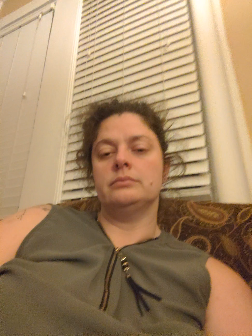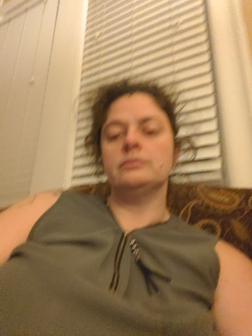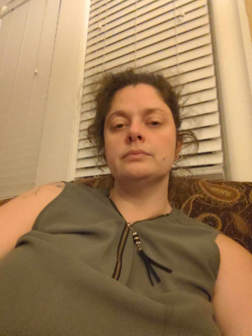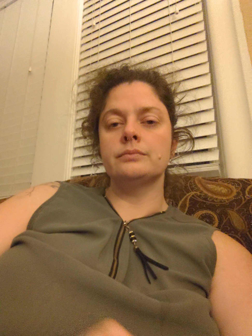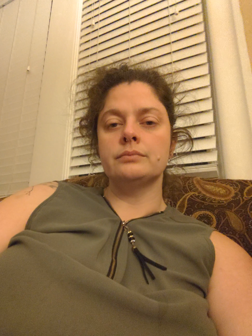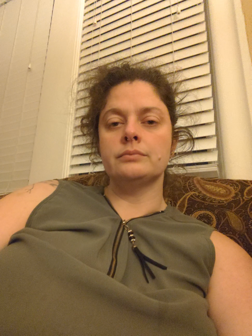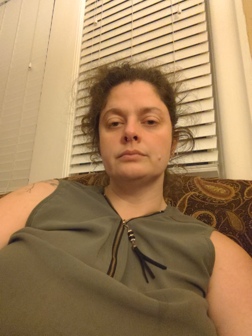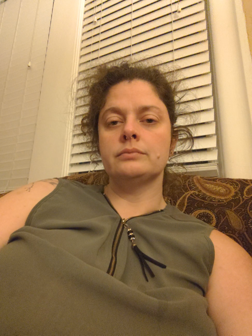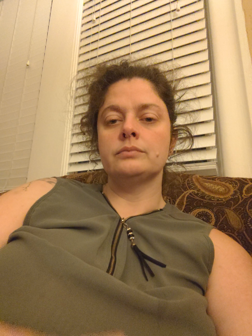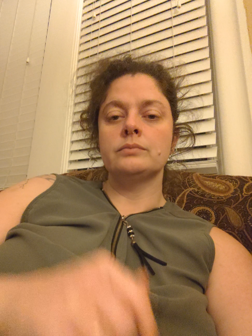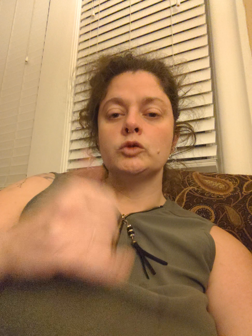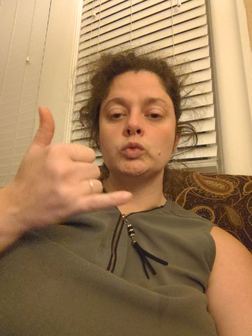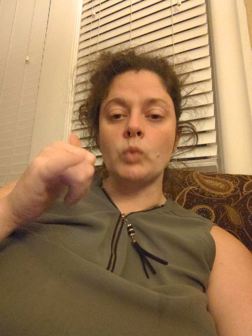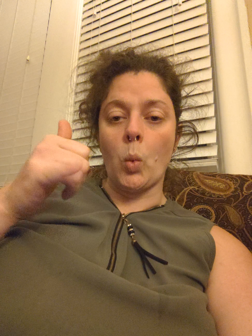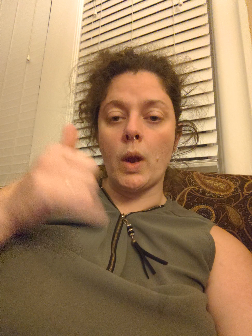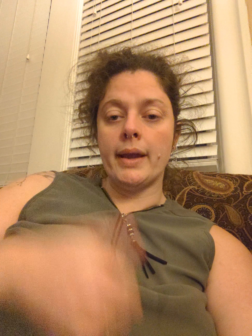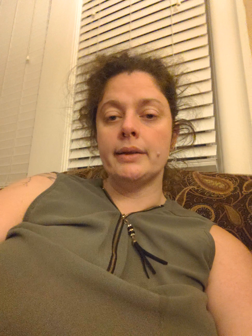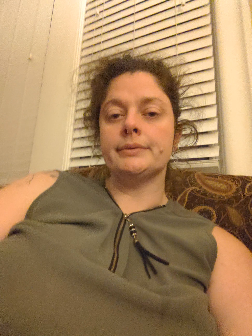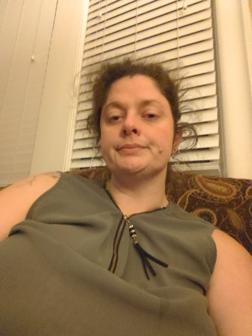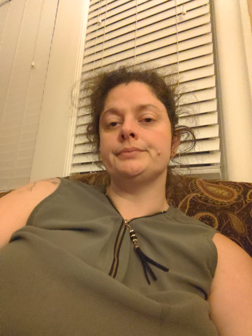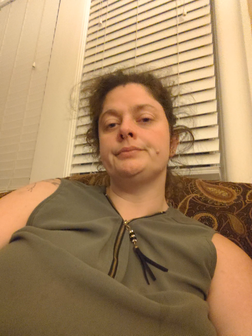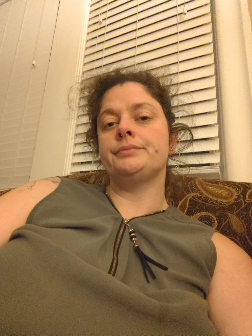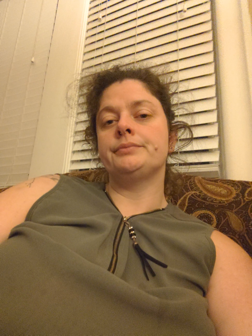toy